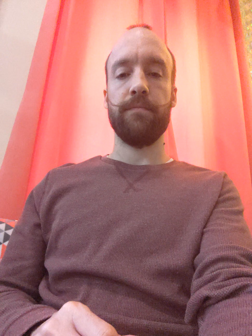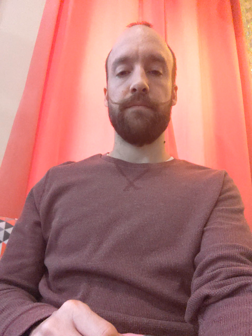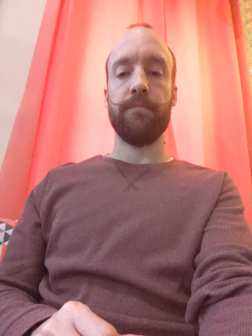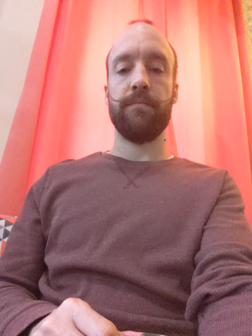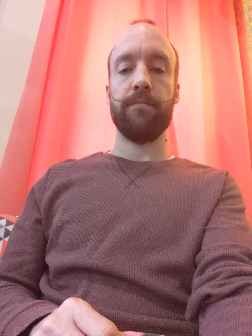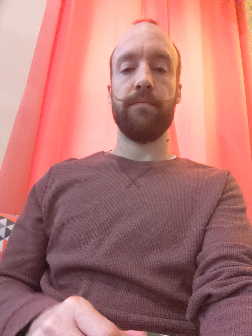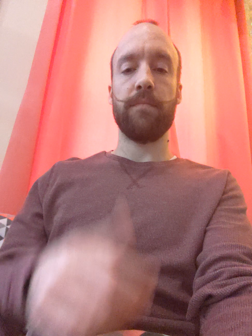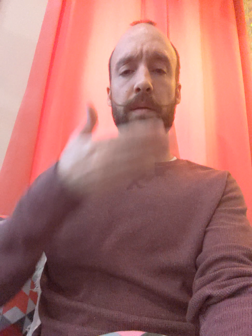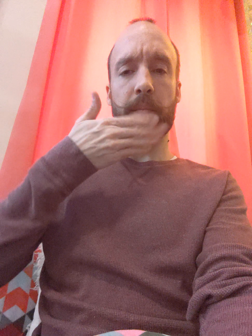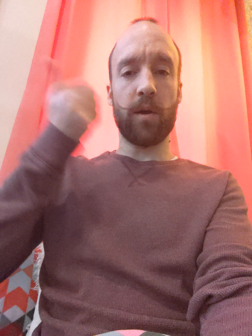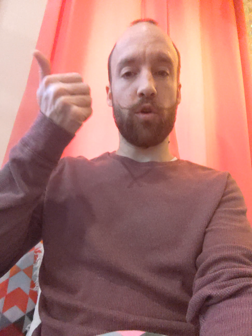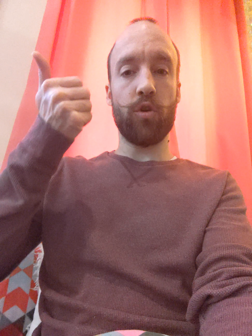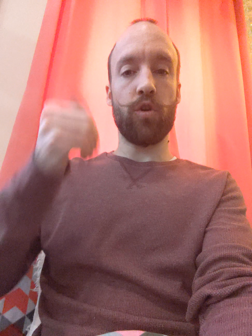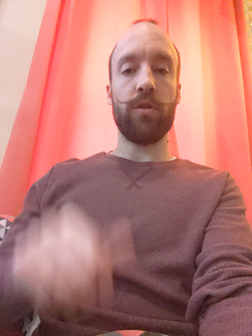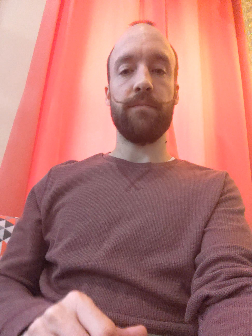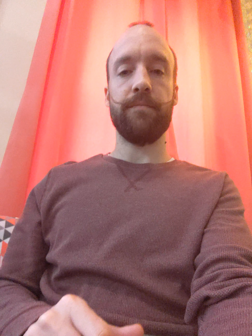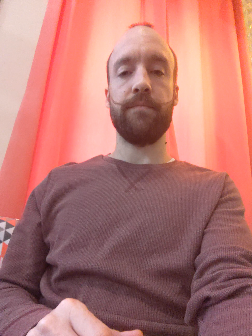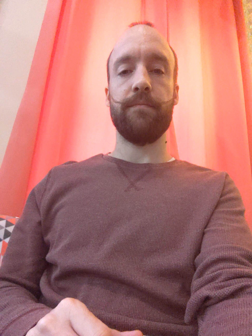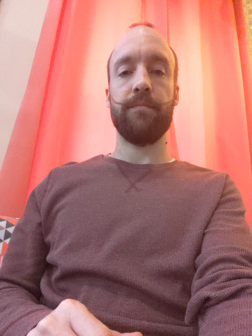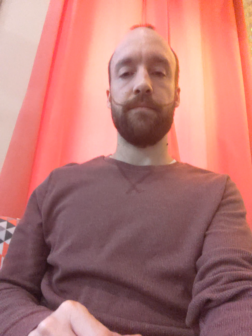better